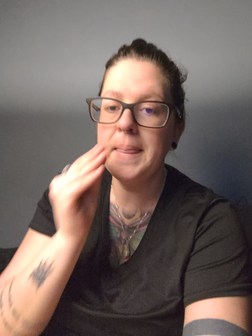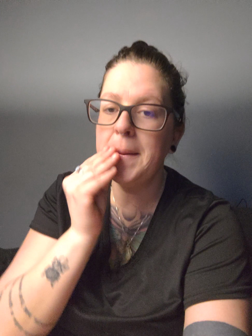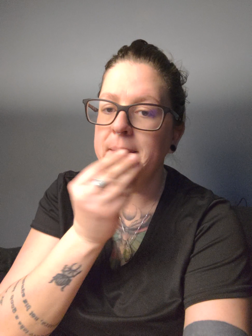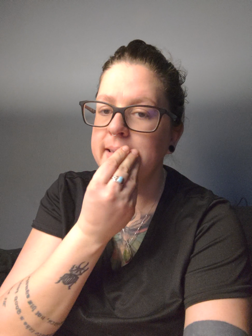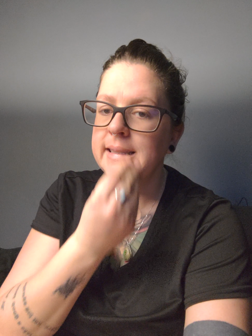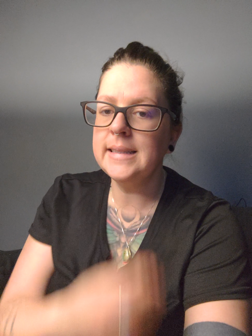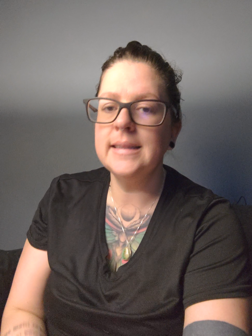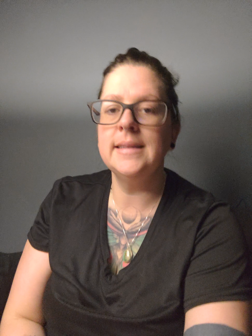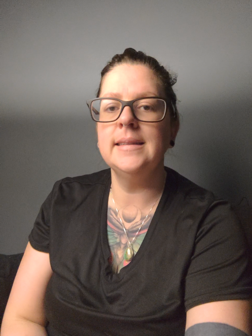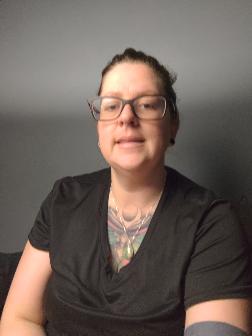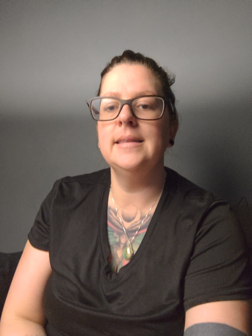napkin